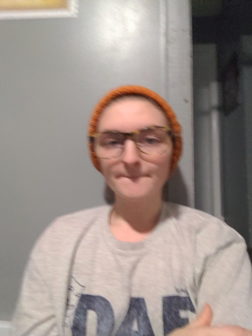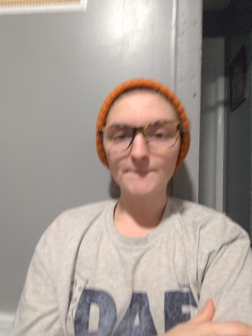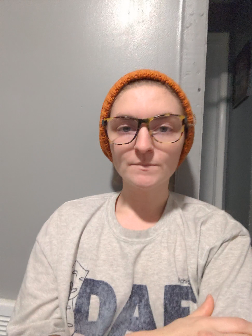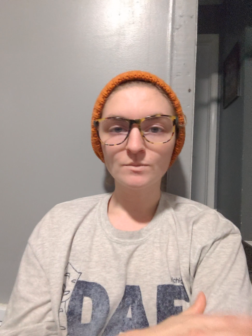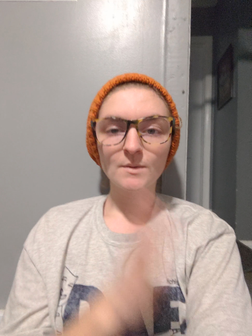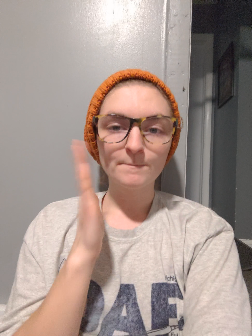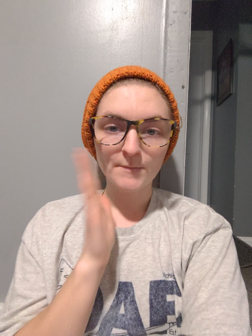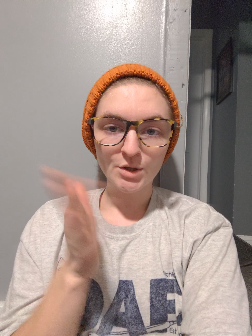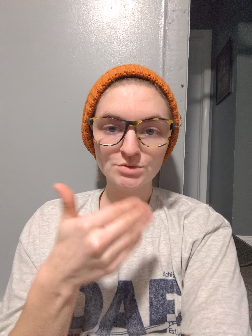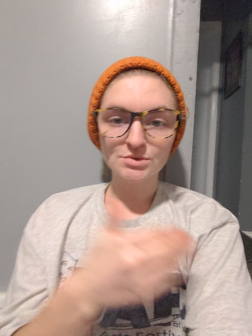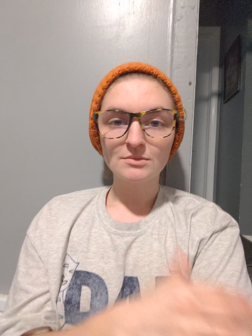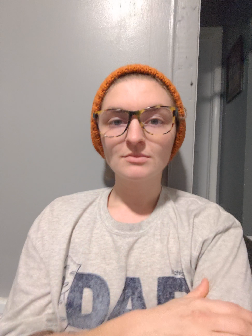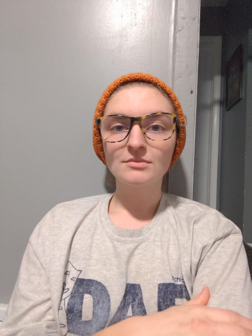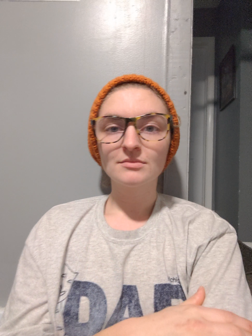bedroom